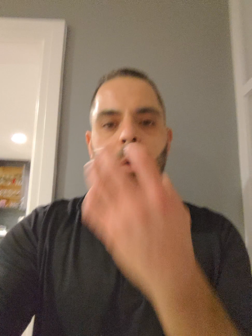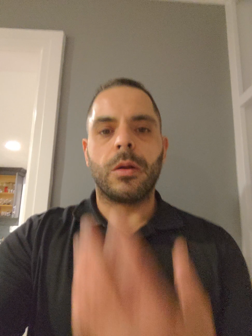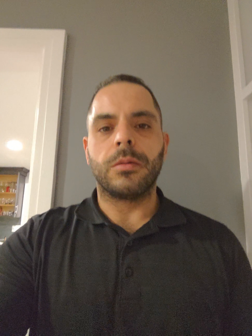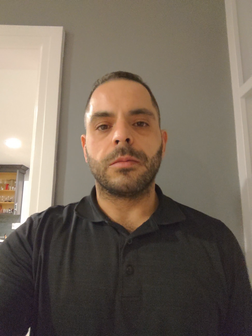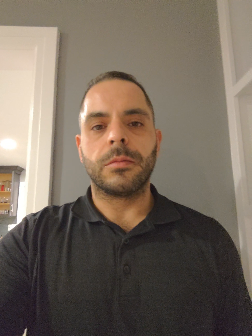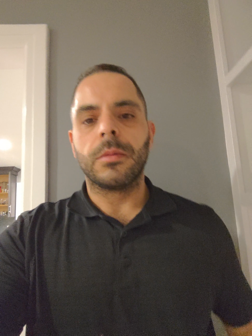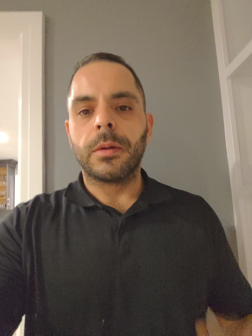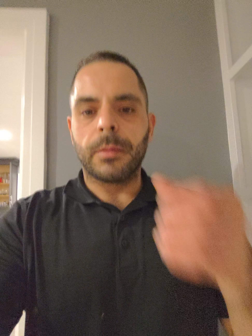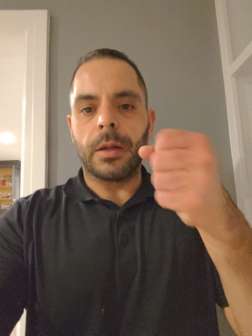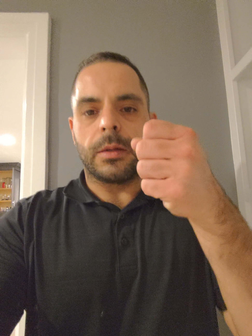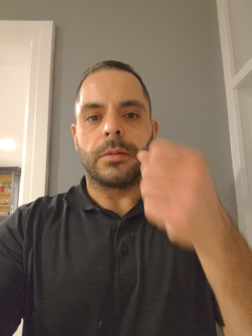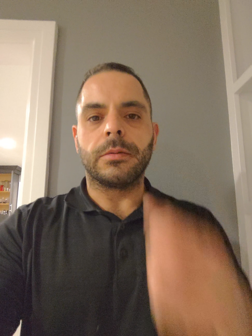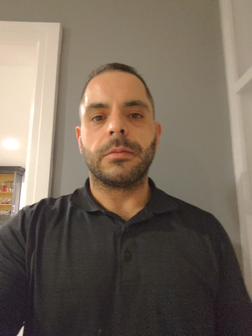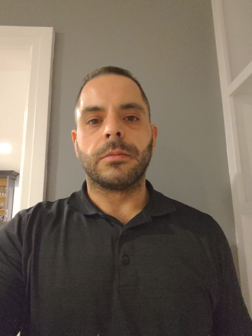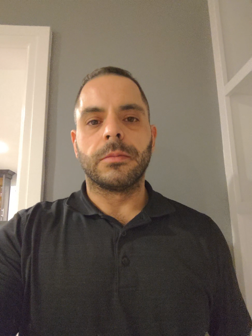milk